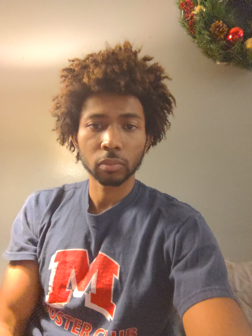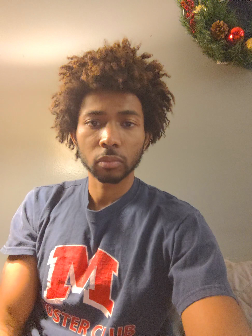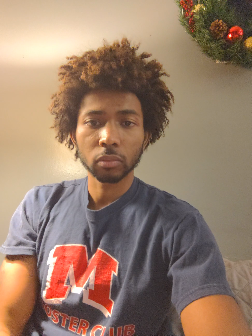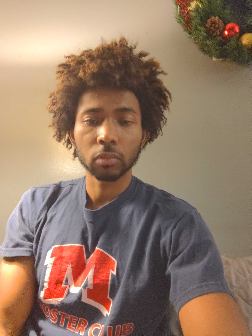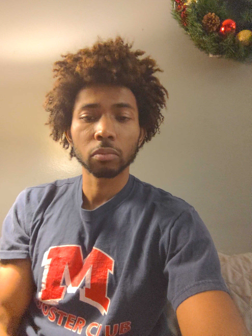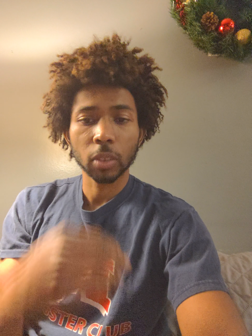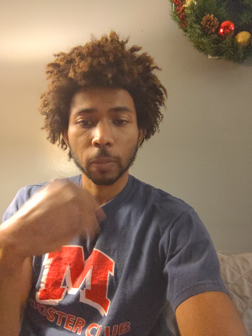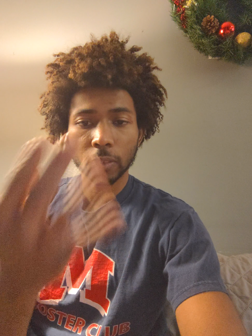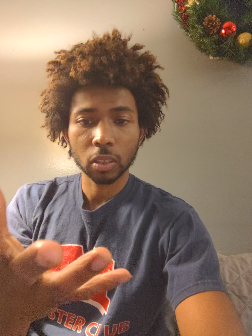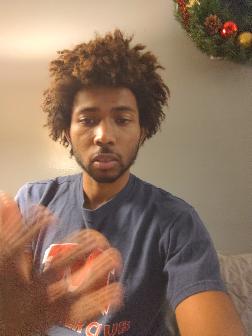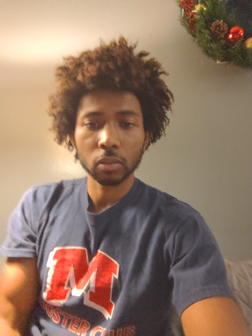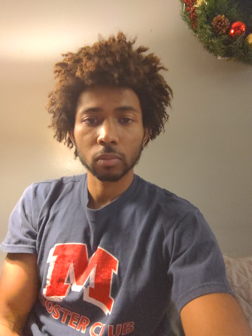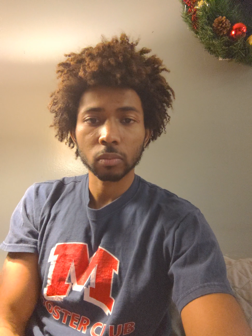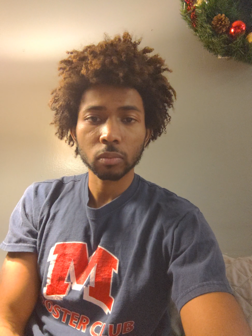give